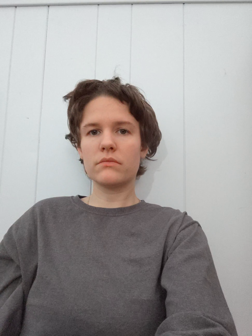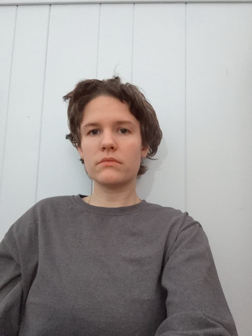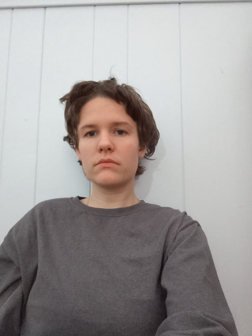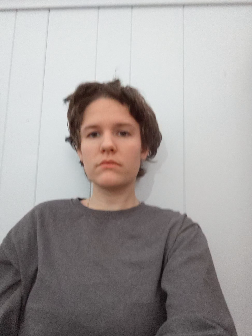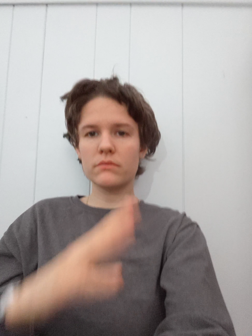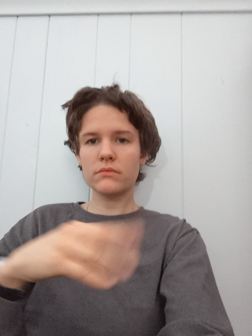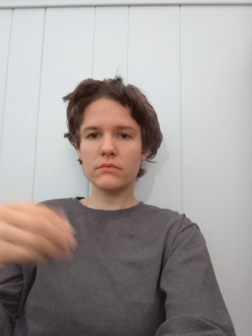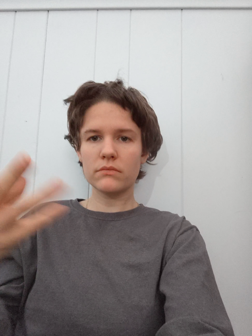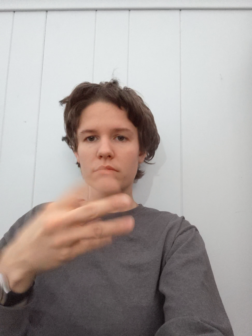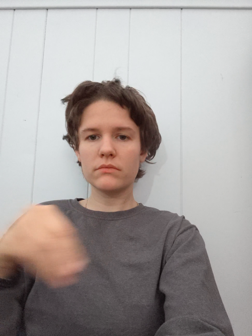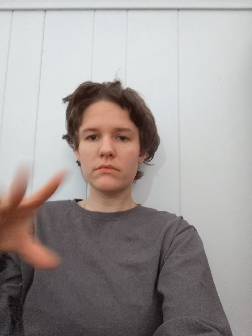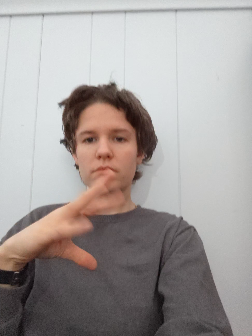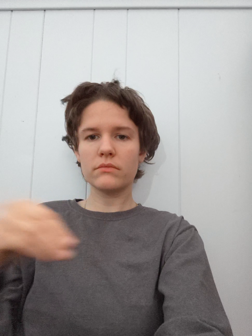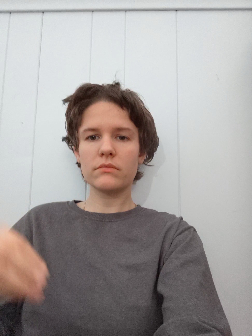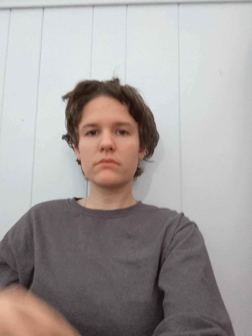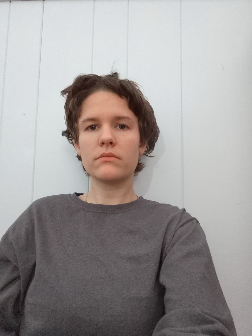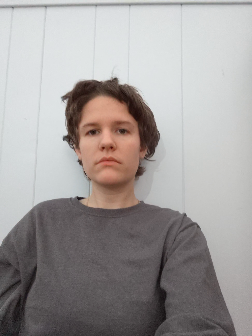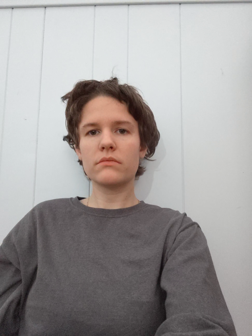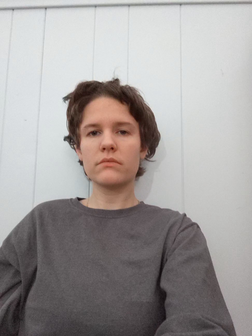story